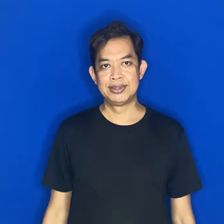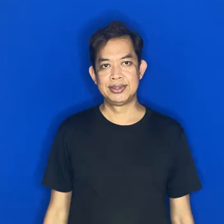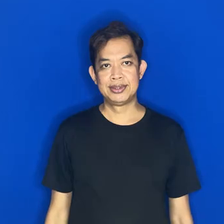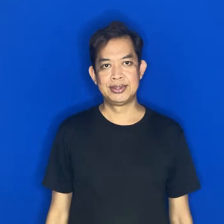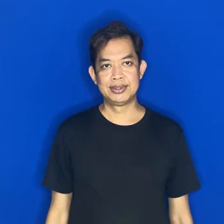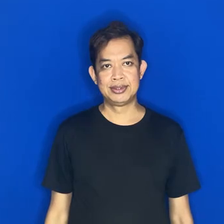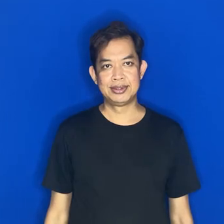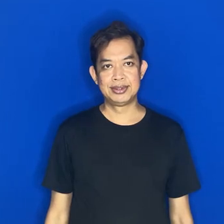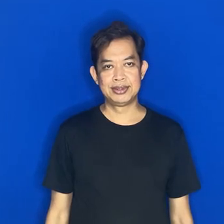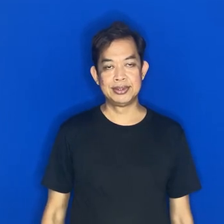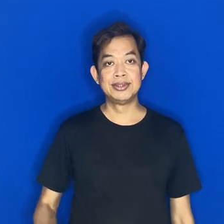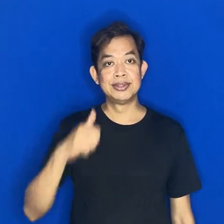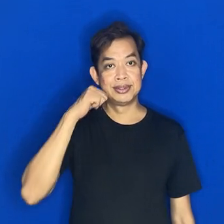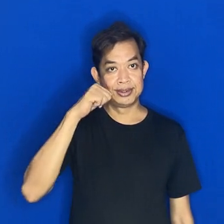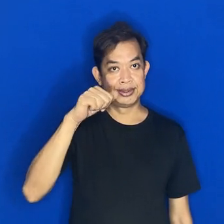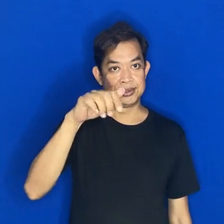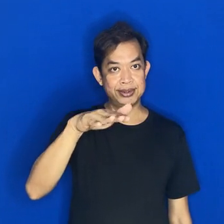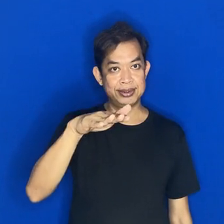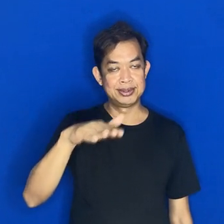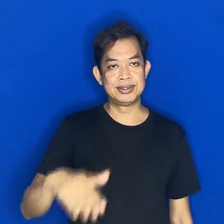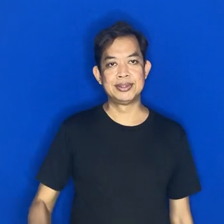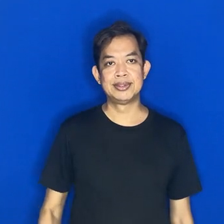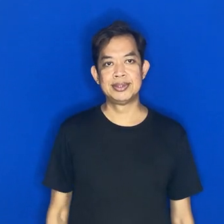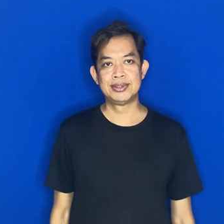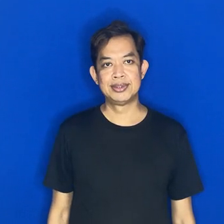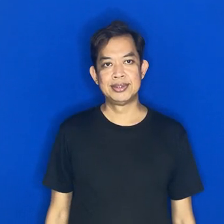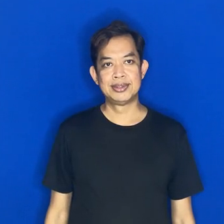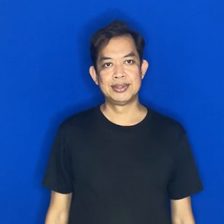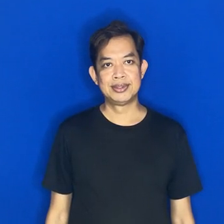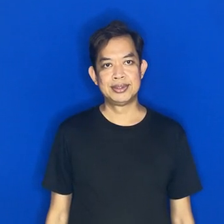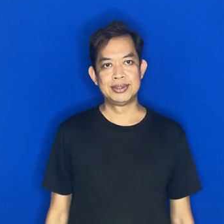girl